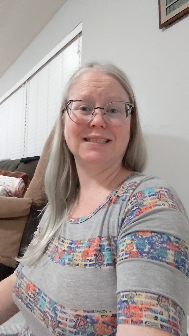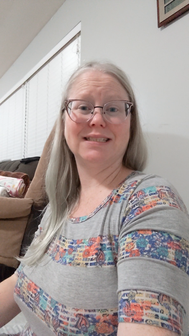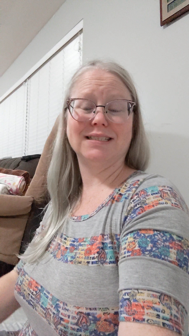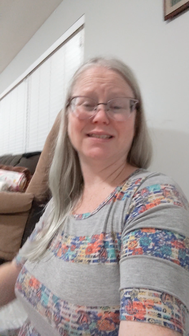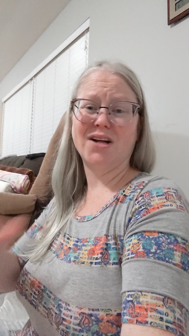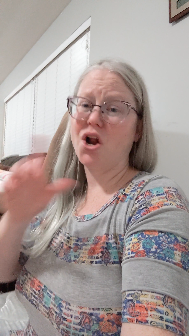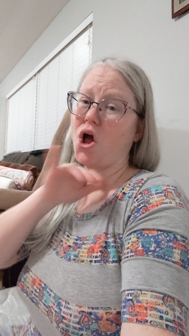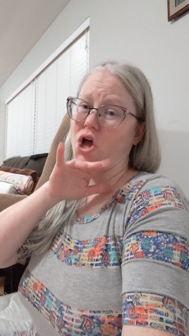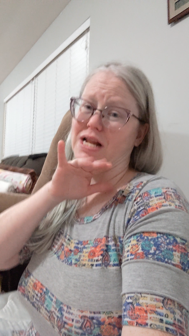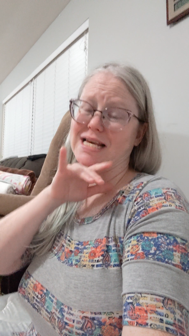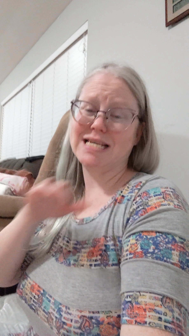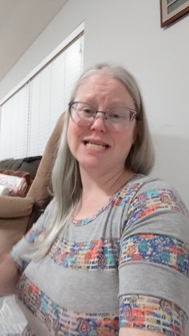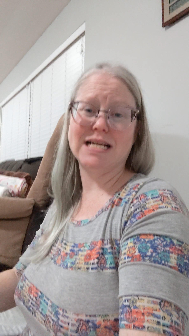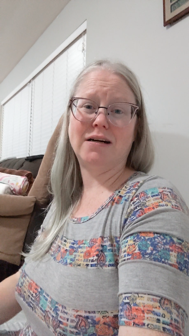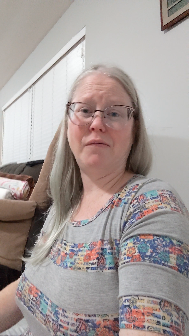naughty